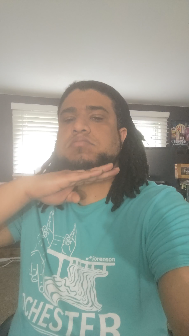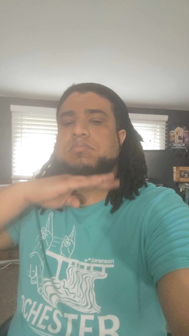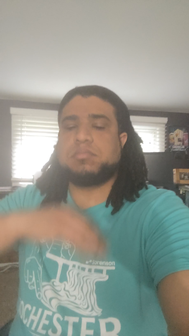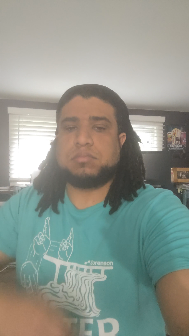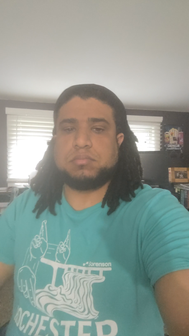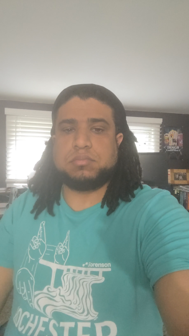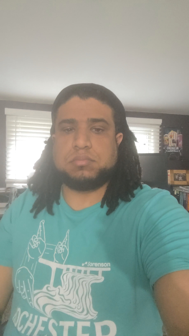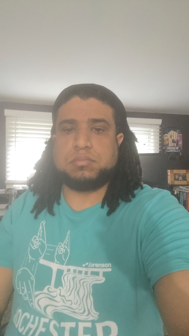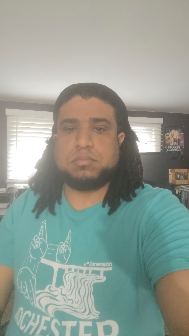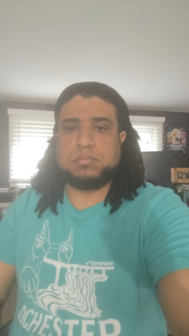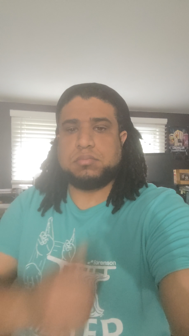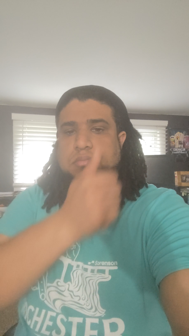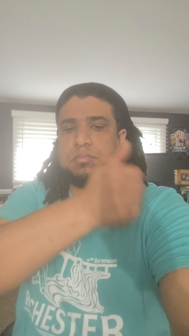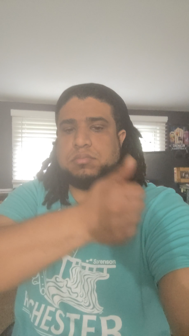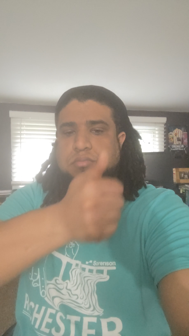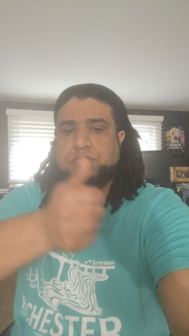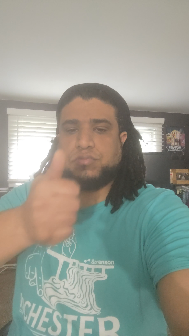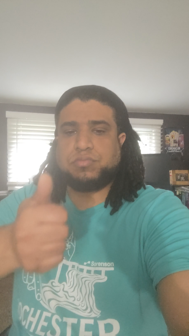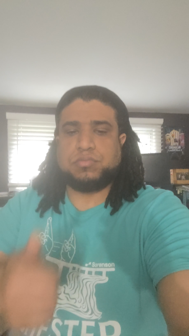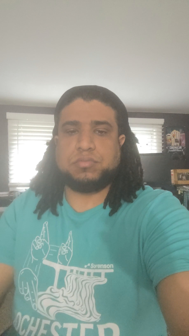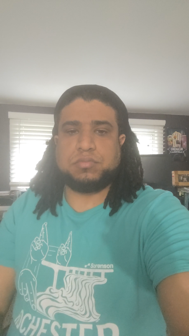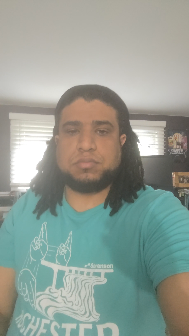each